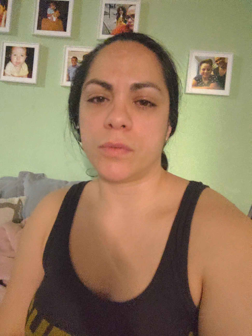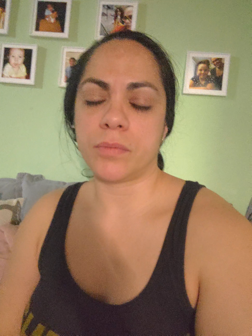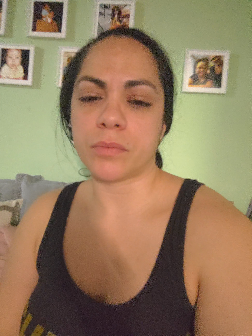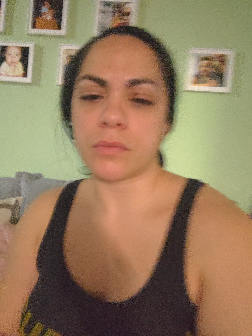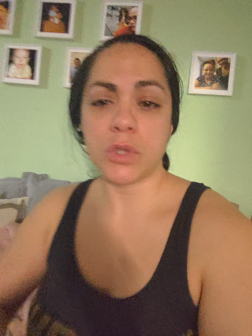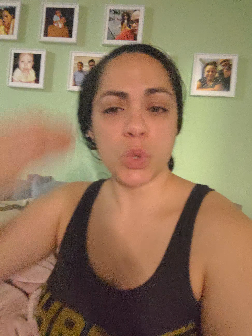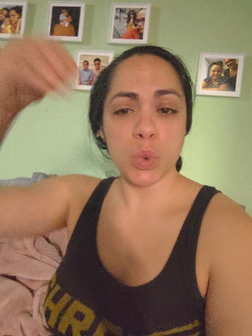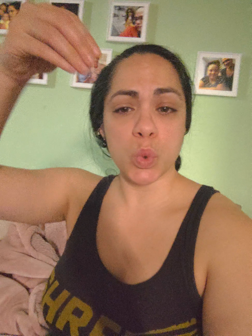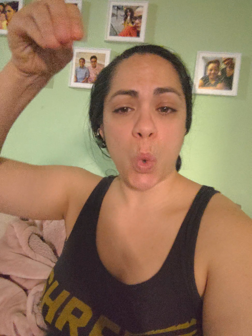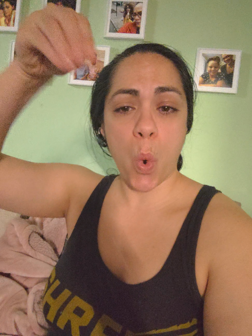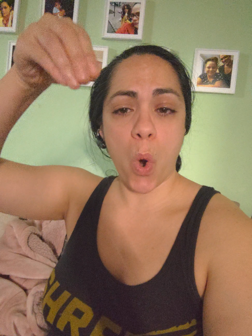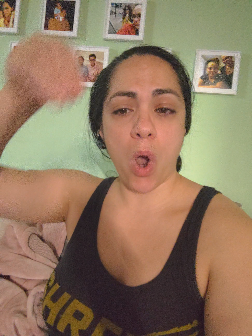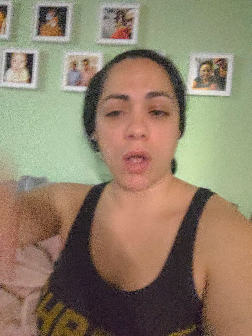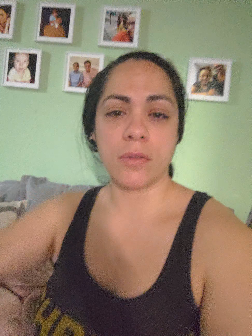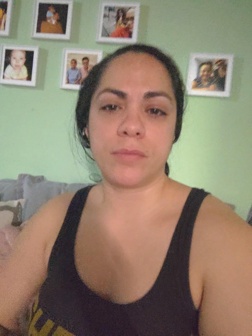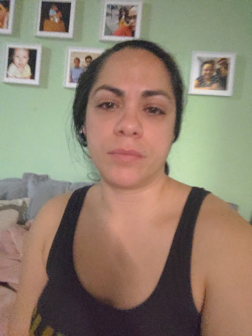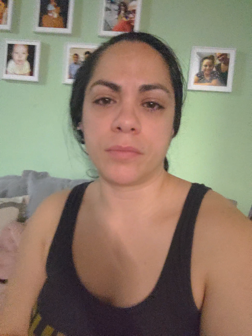store